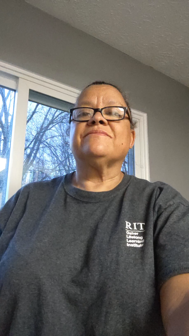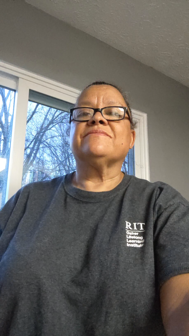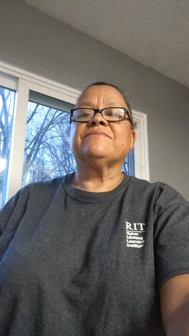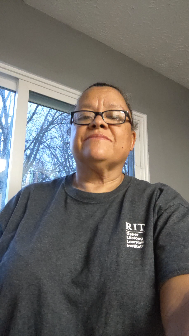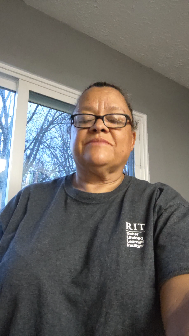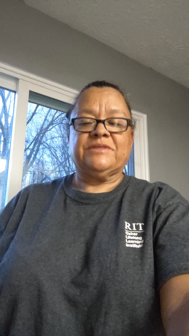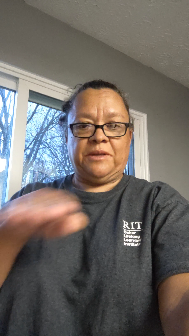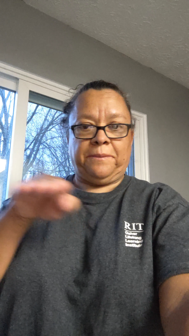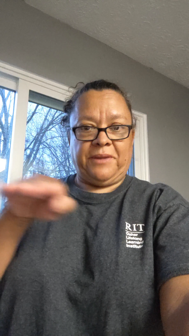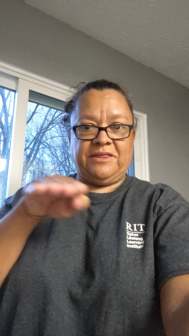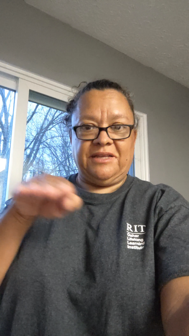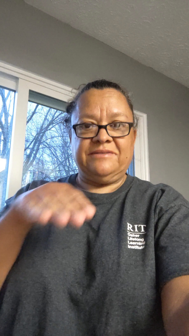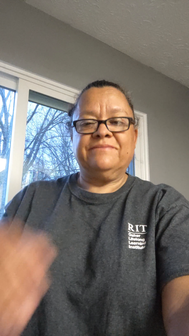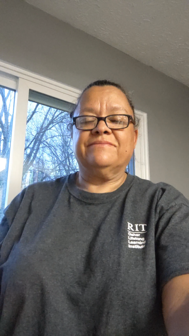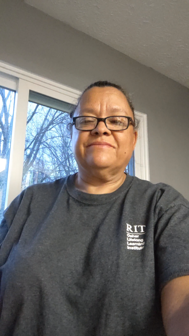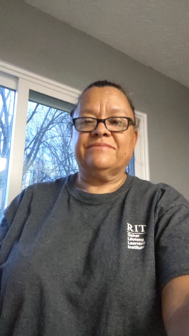boots